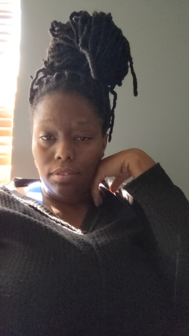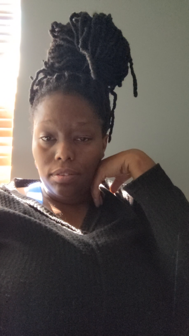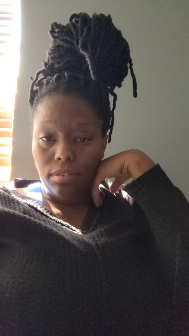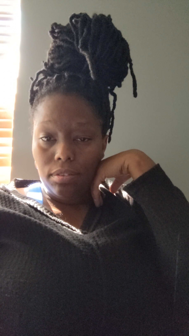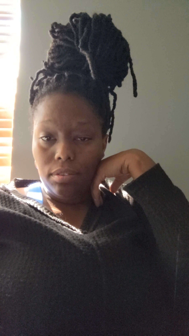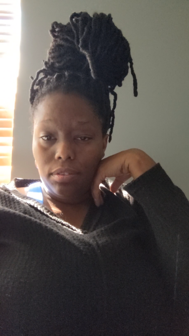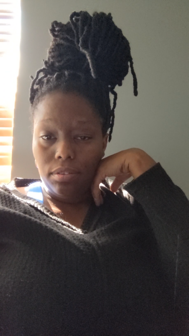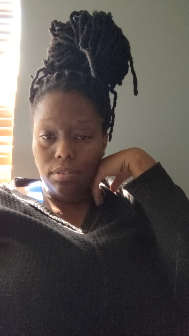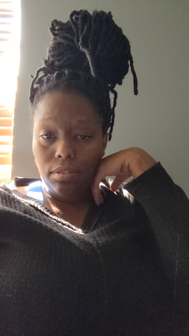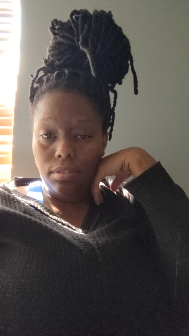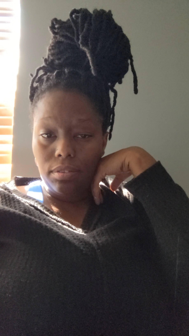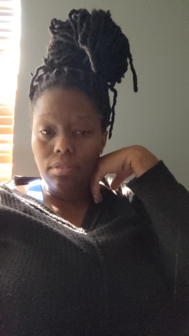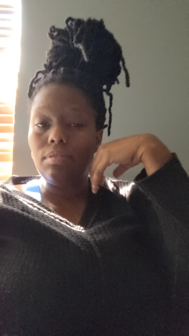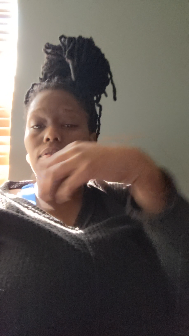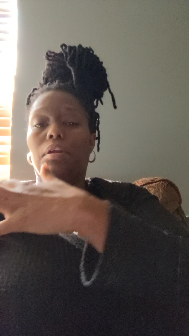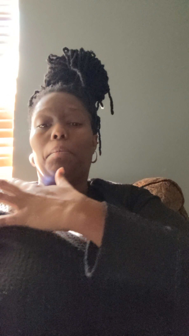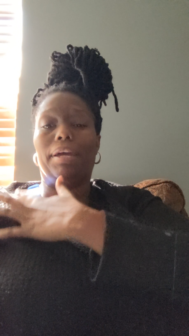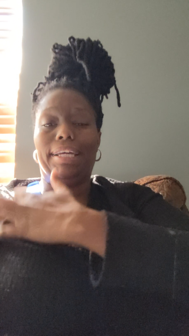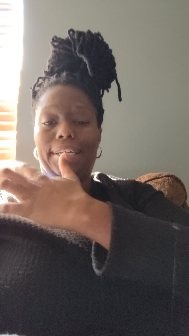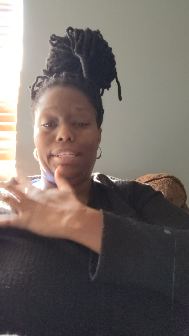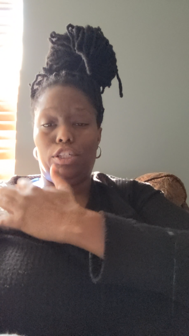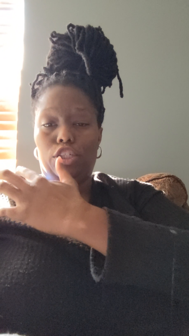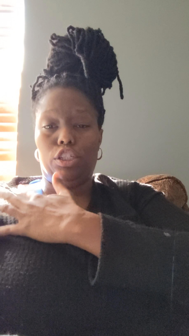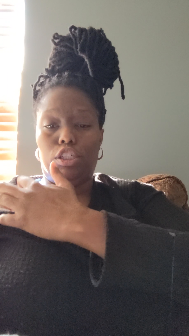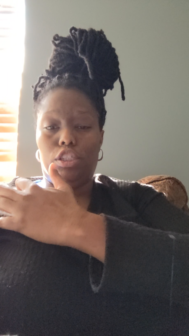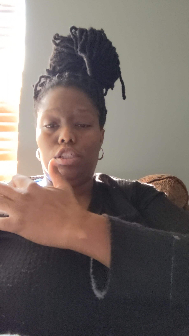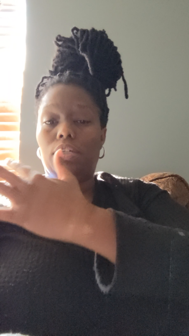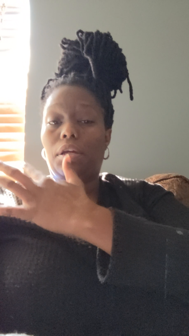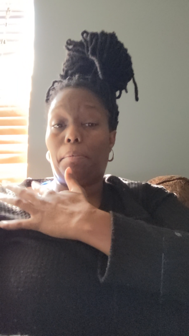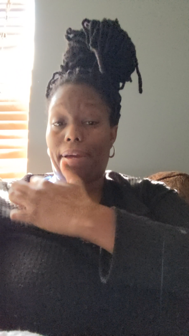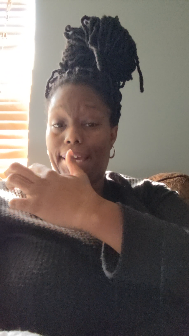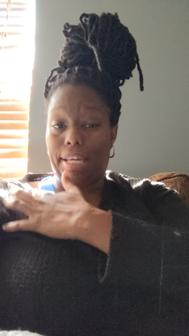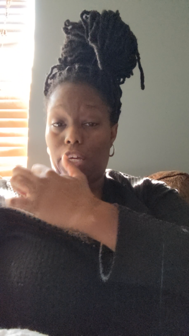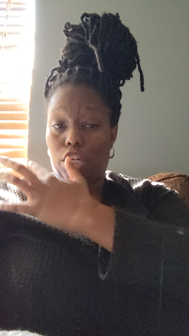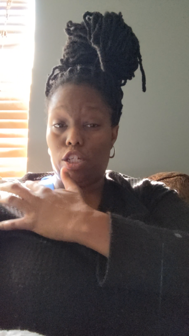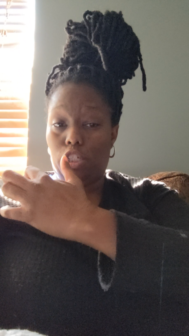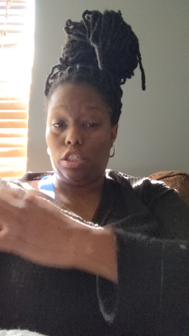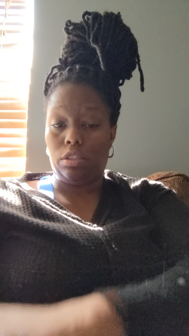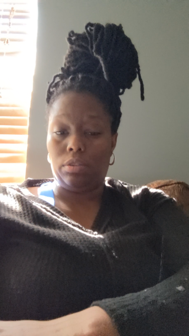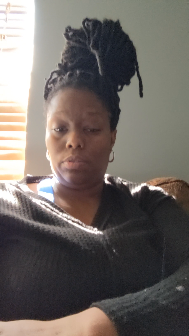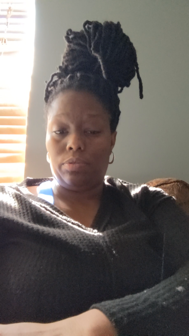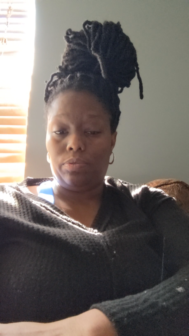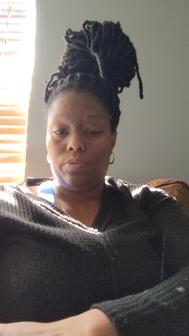bear